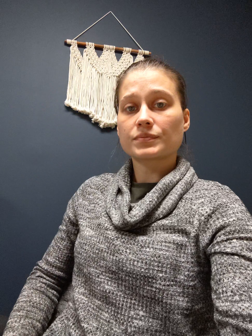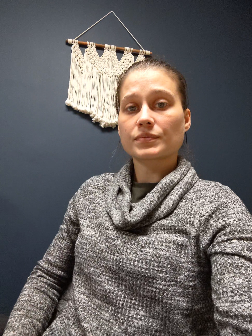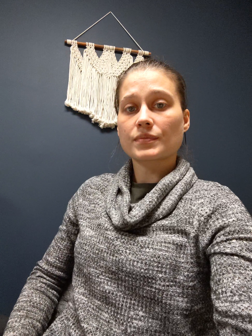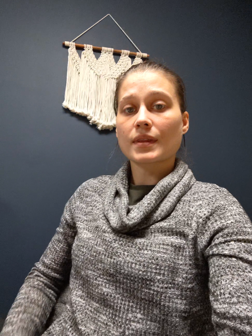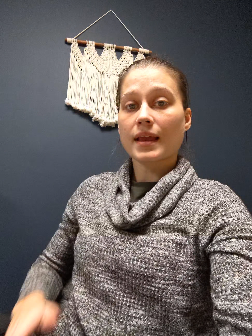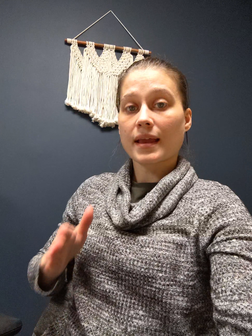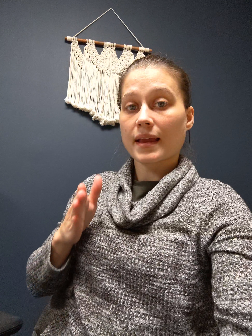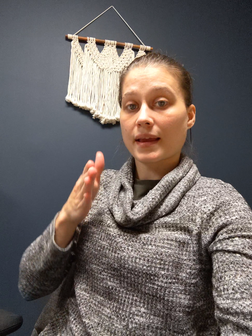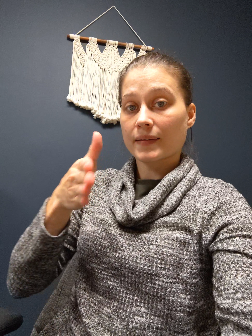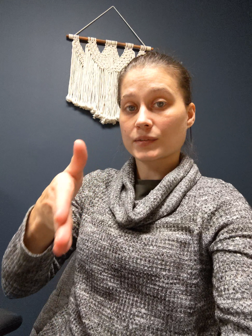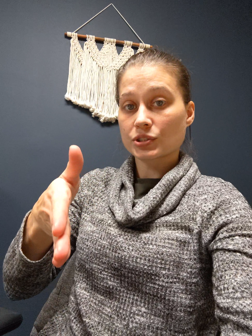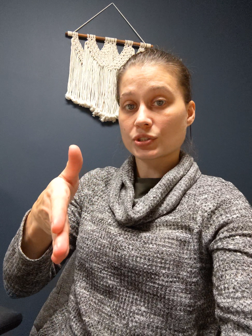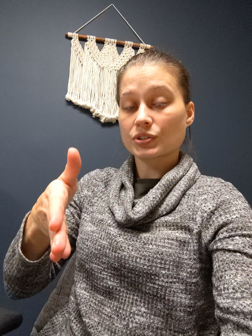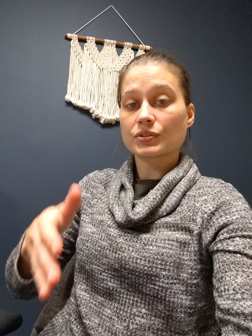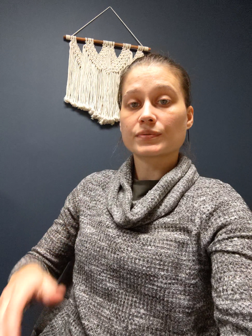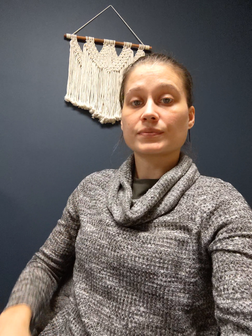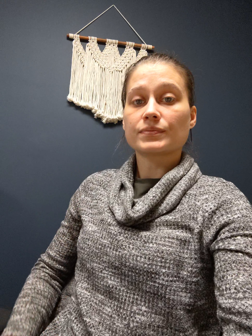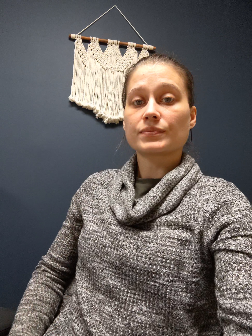after